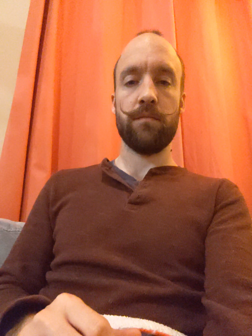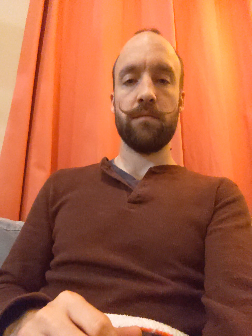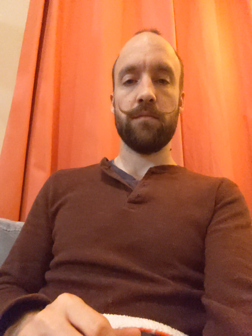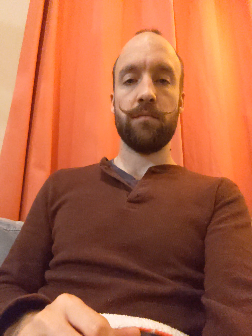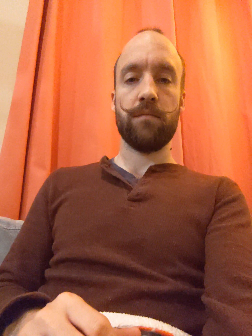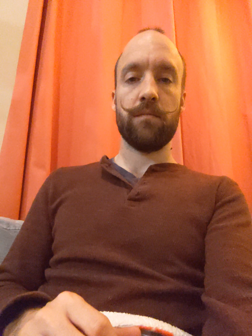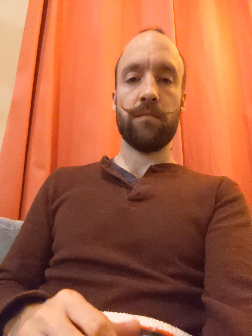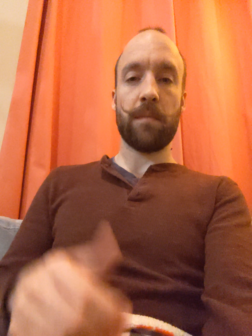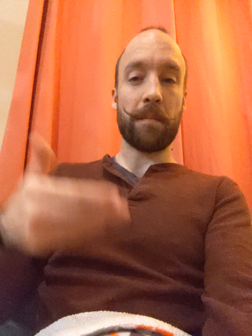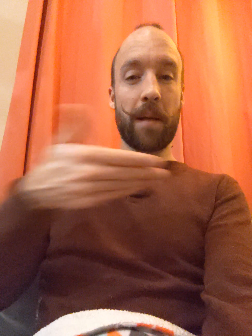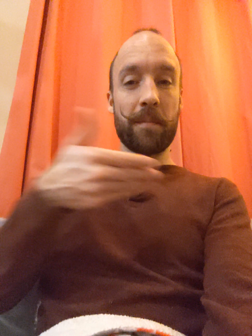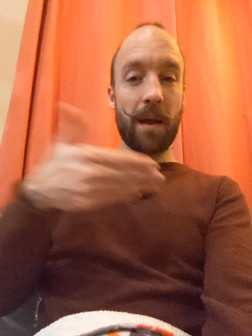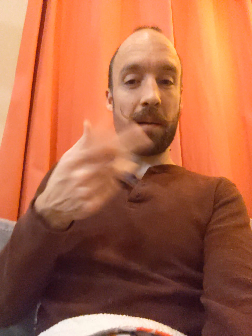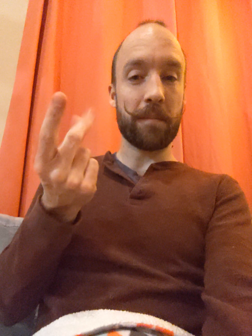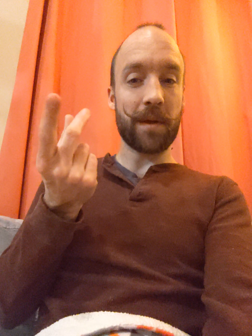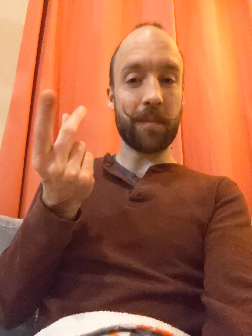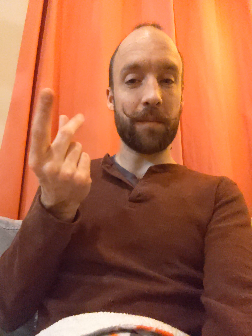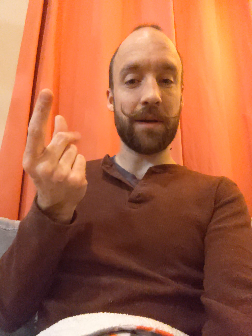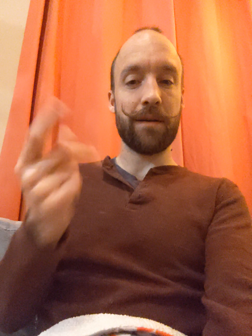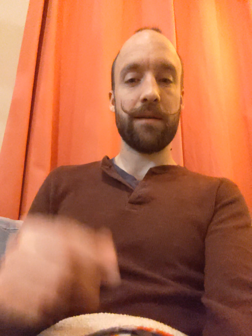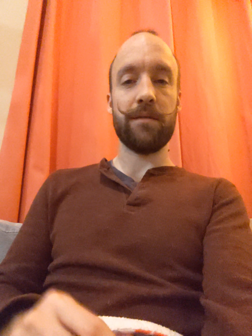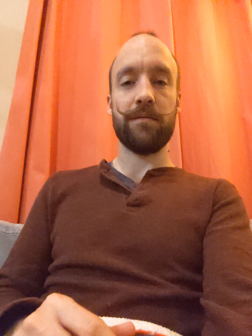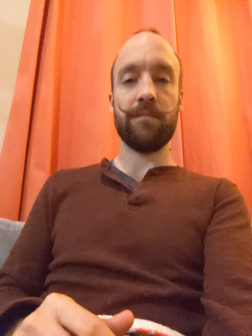puppy